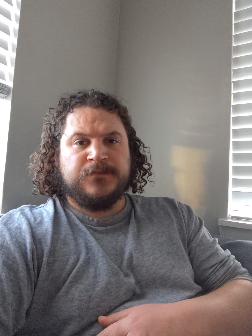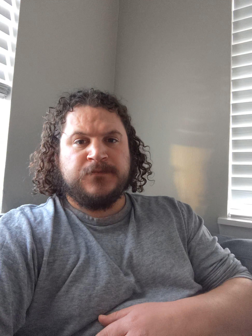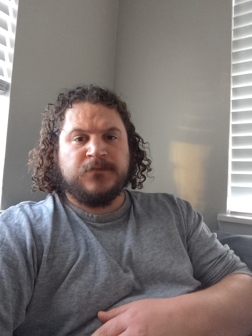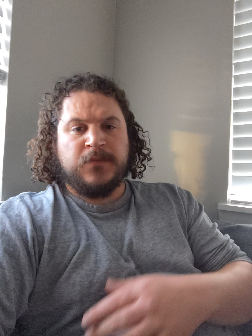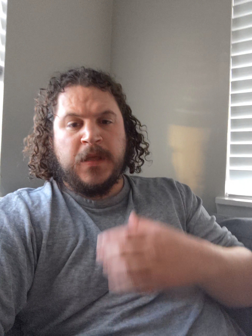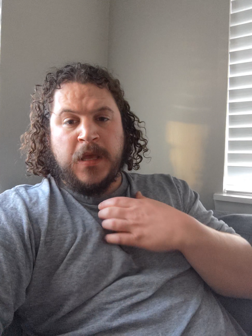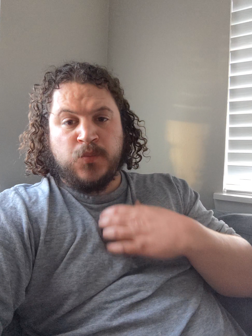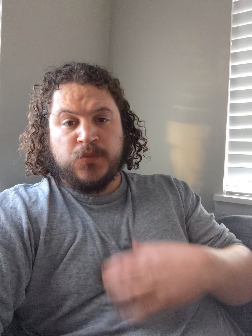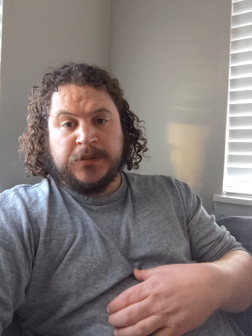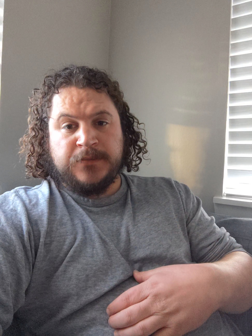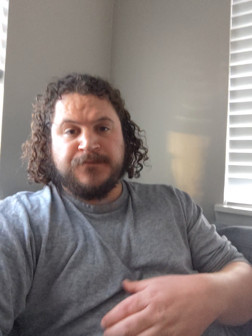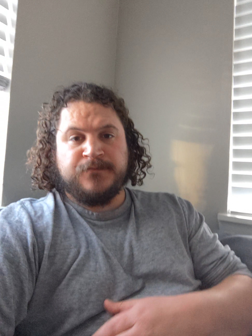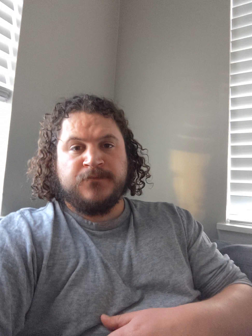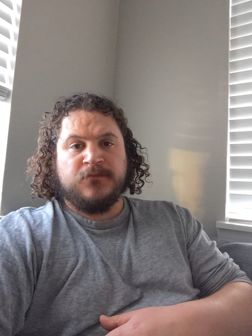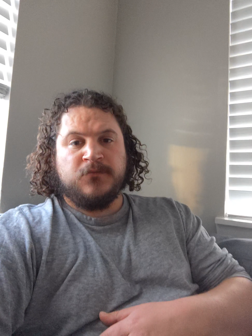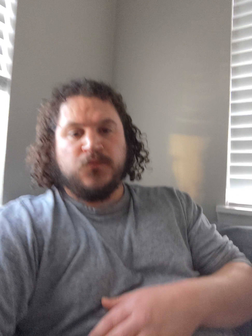hungry